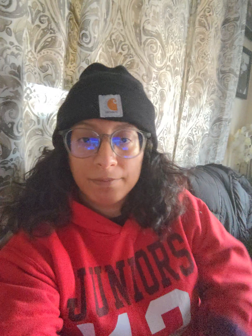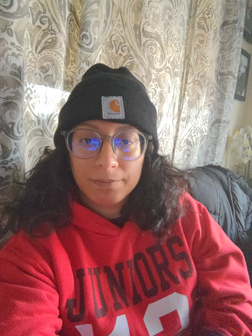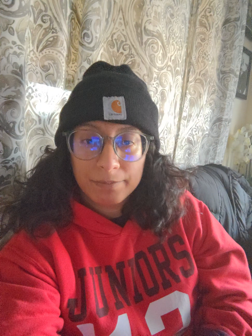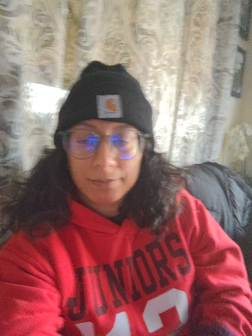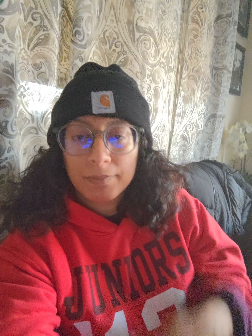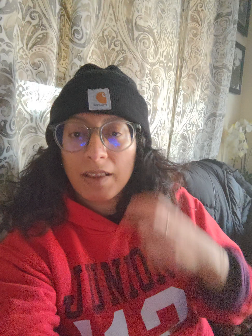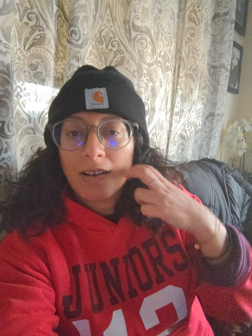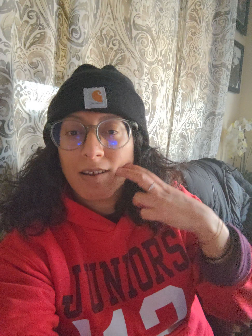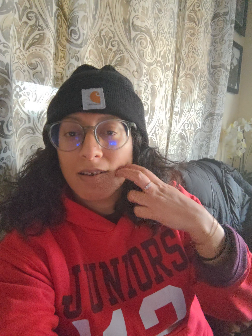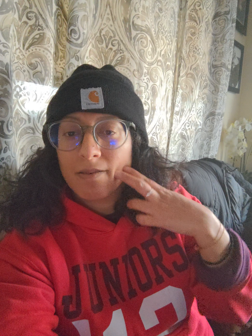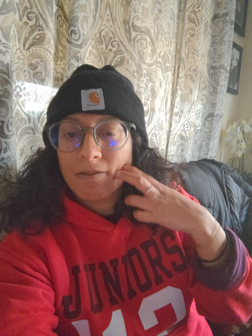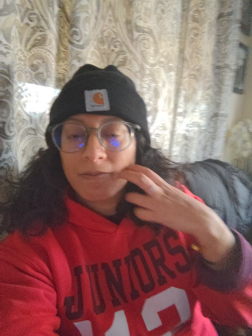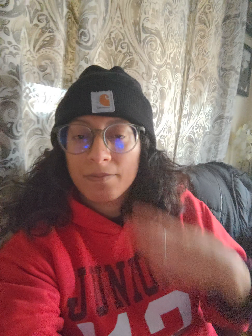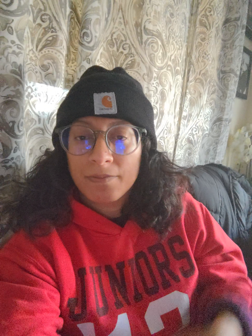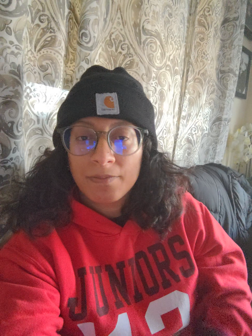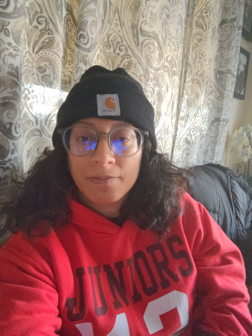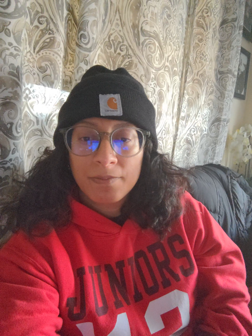gum